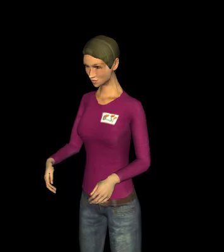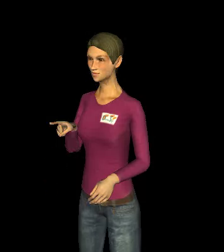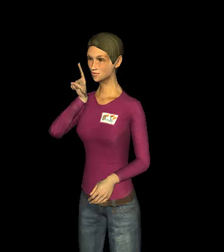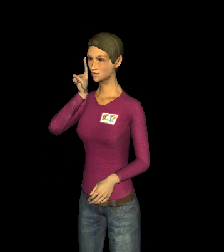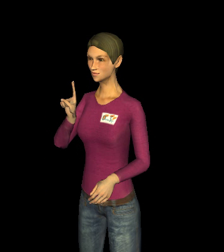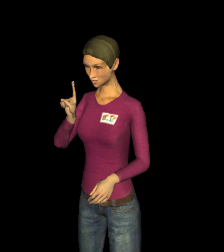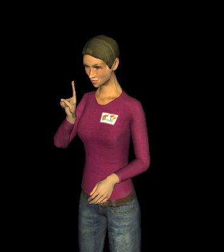امرأة